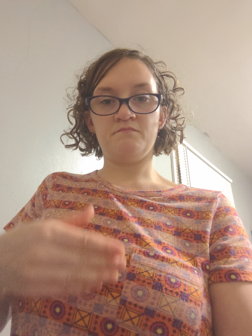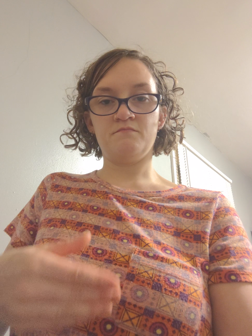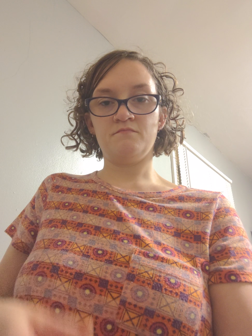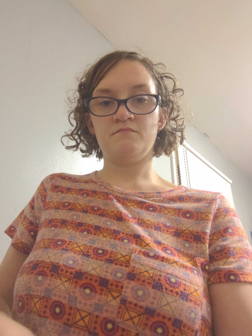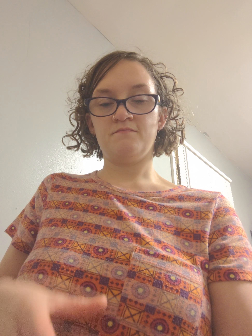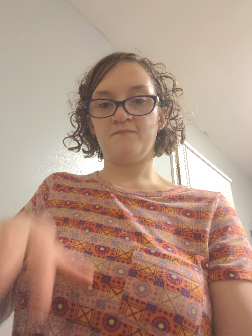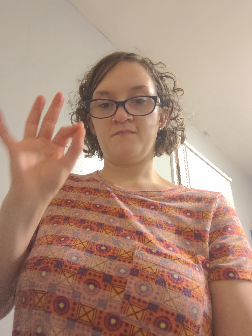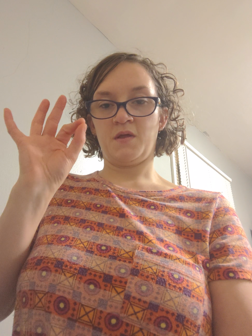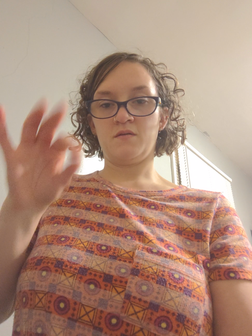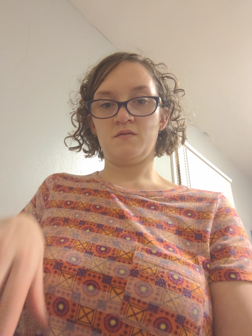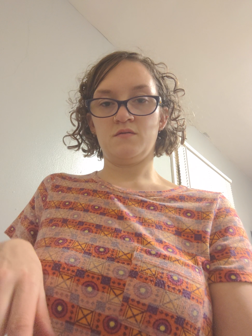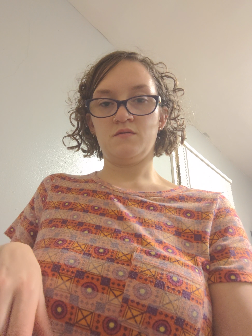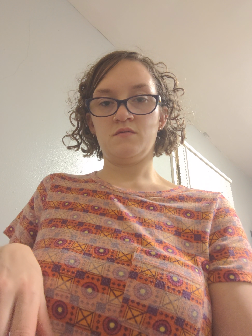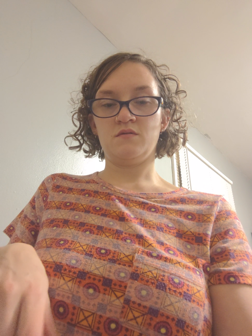find